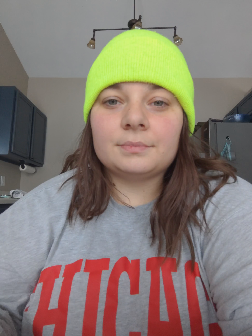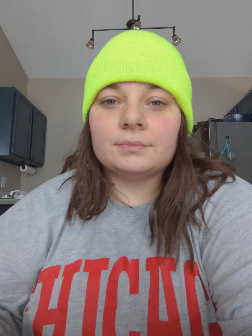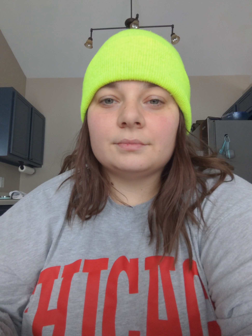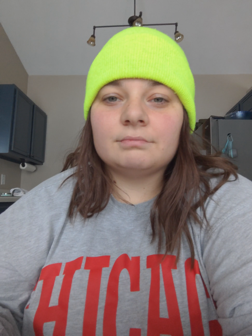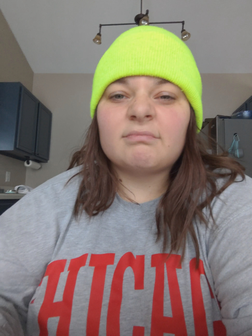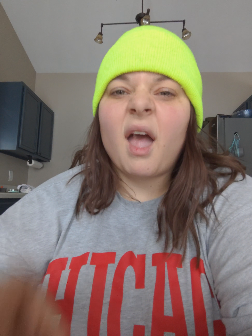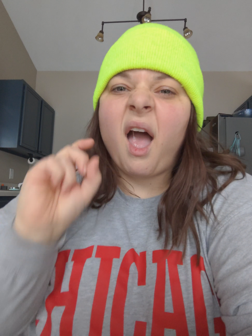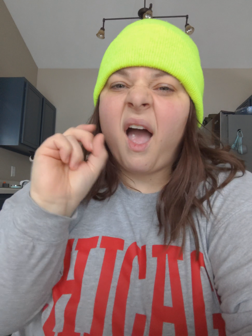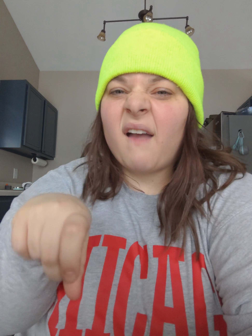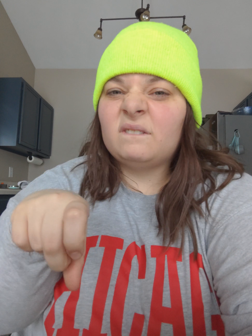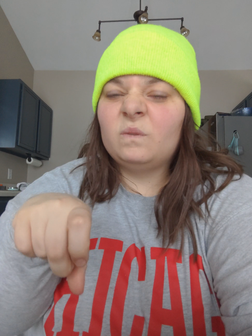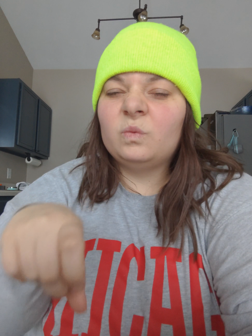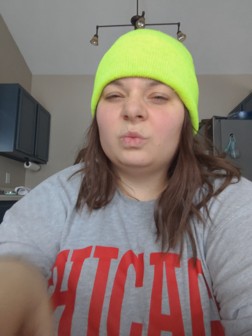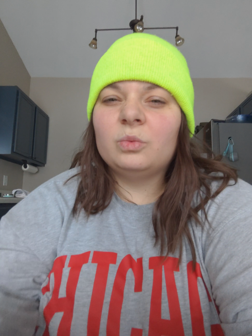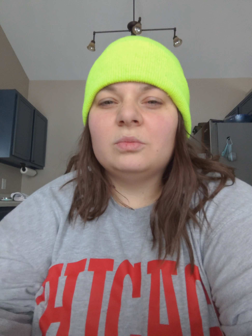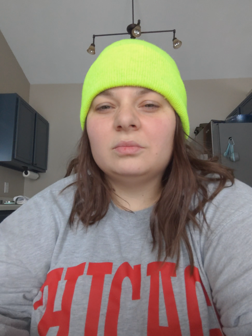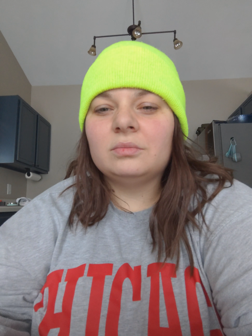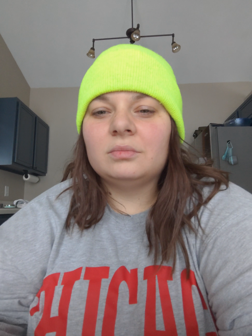have to